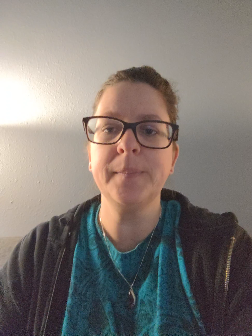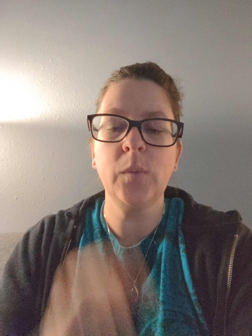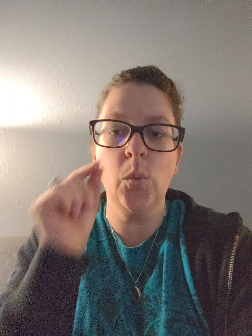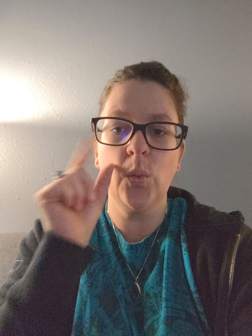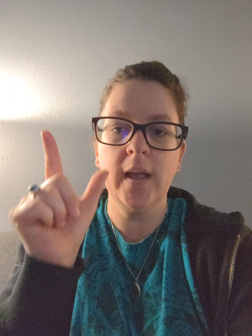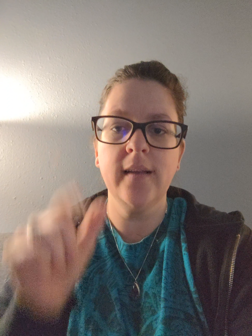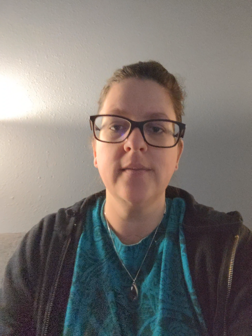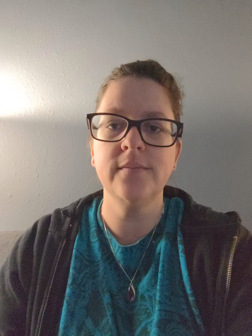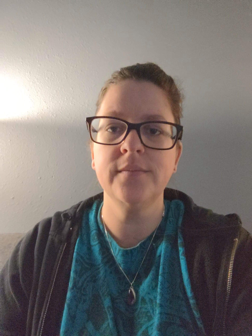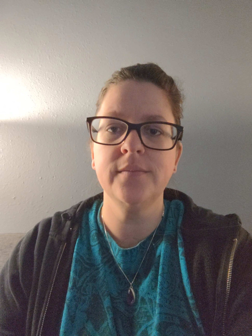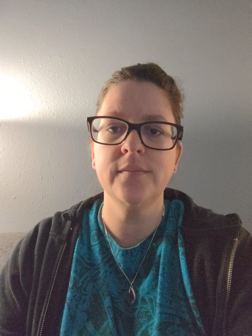awake